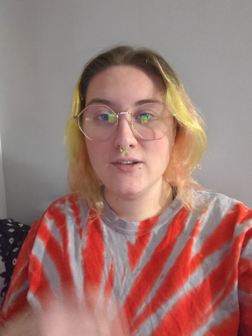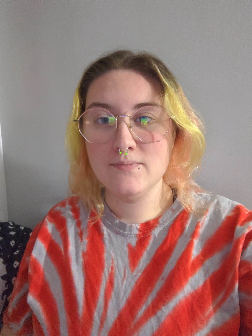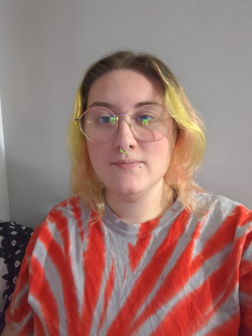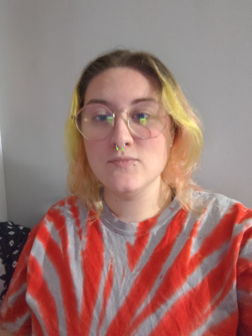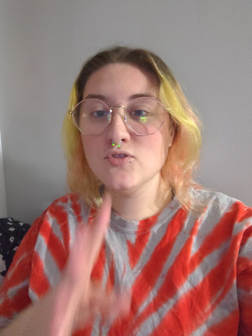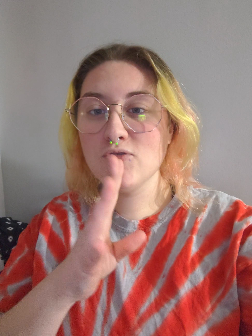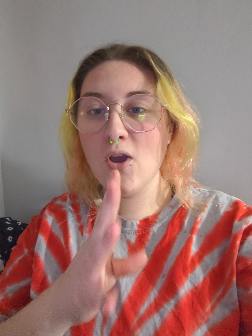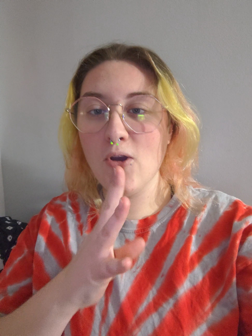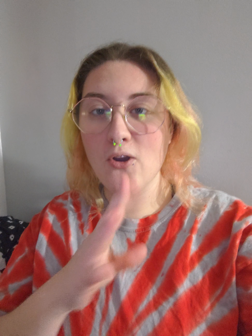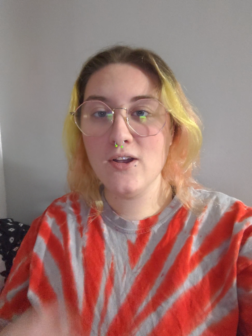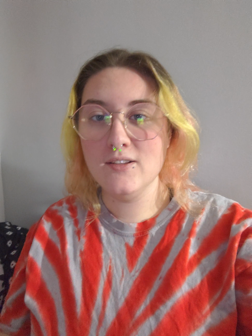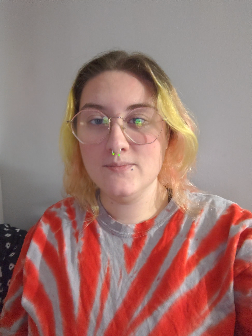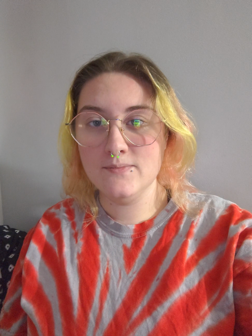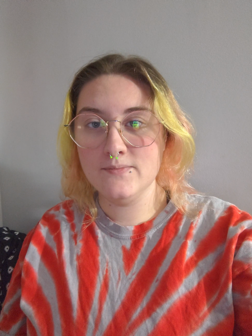talk